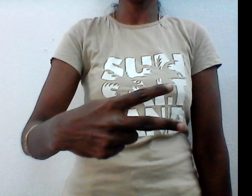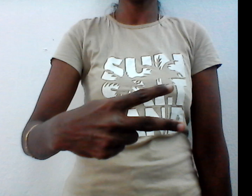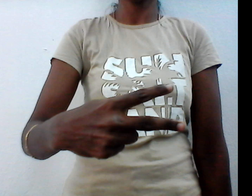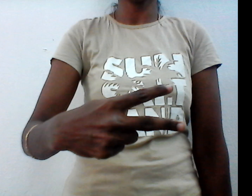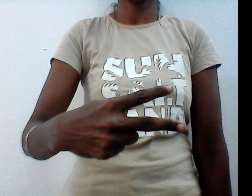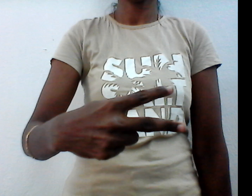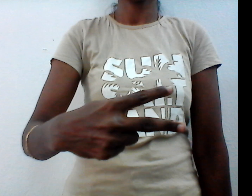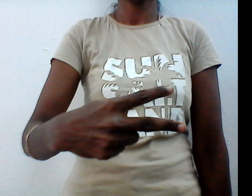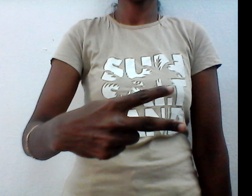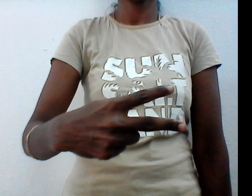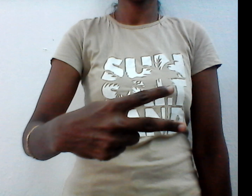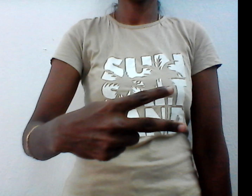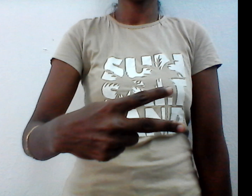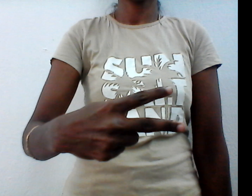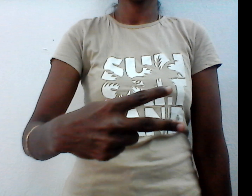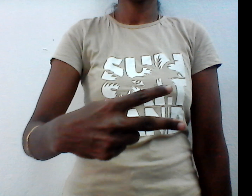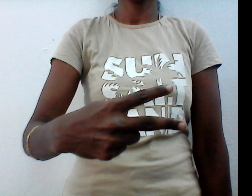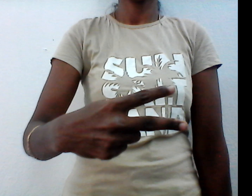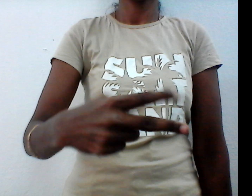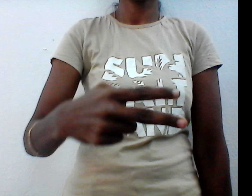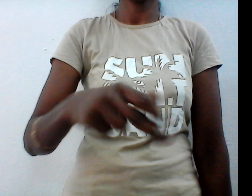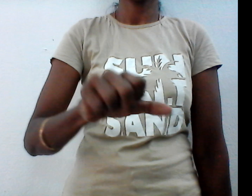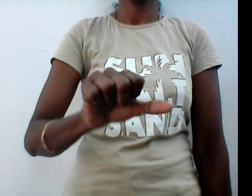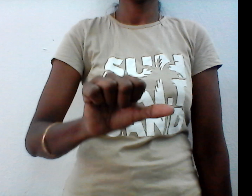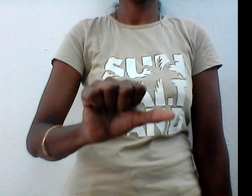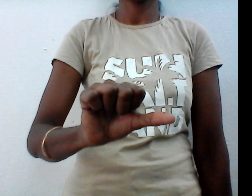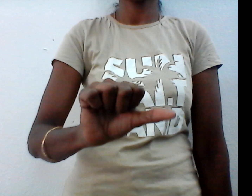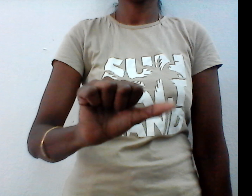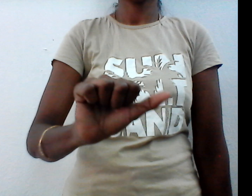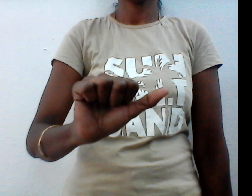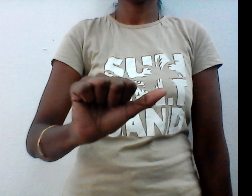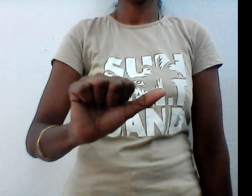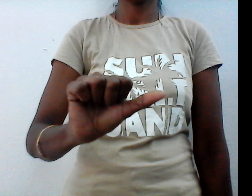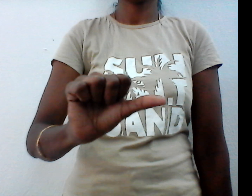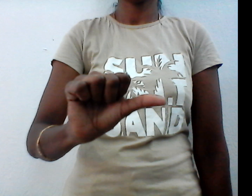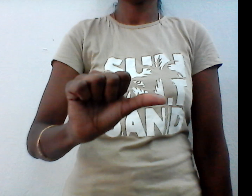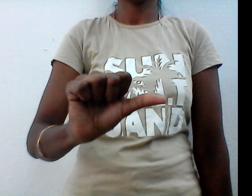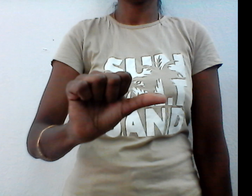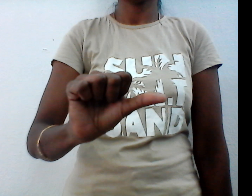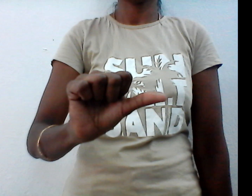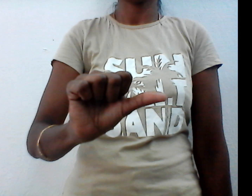ഐ